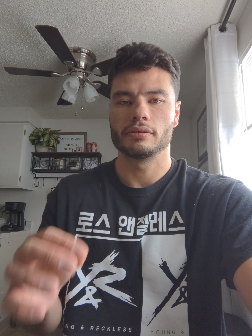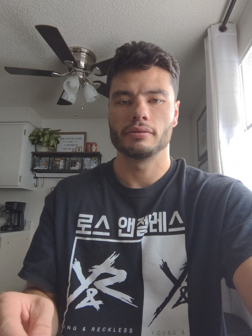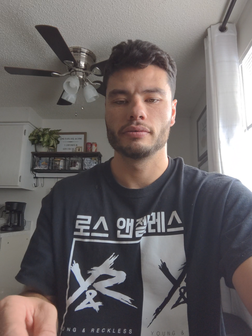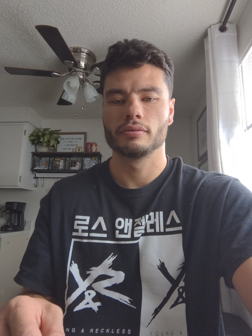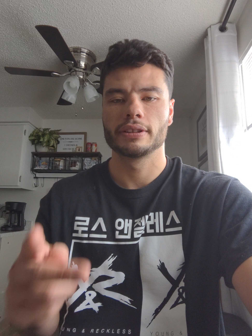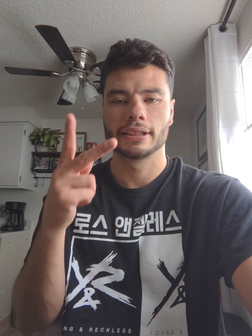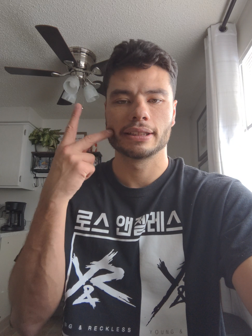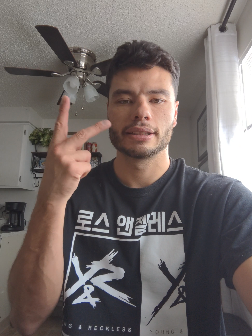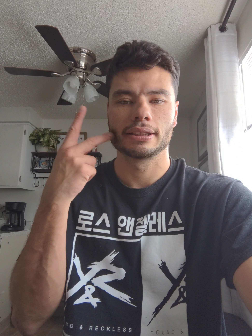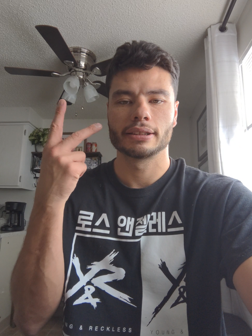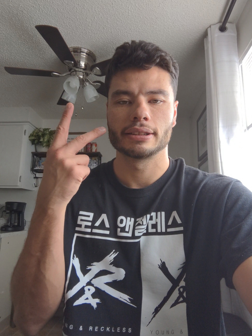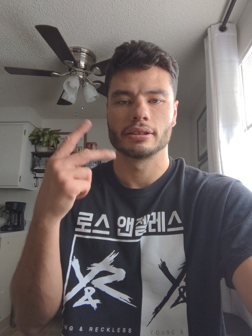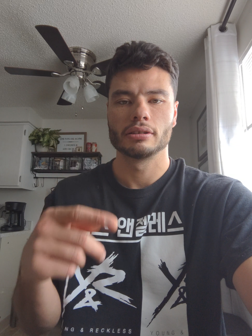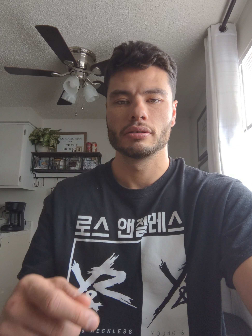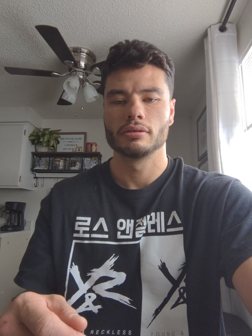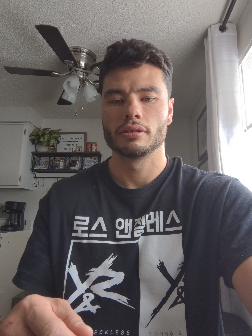kitty